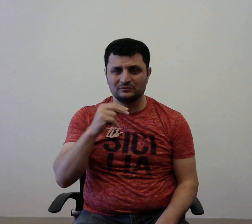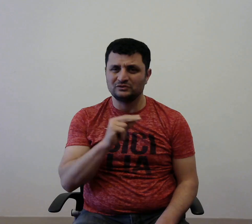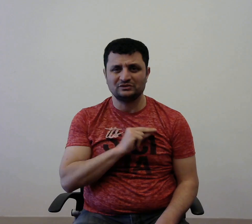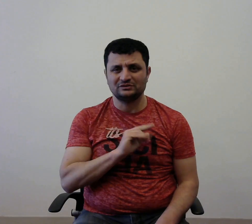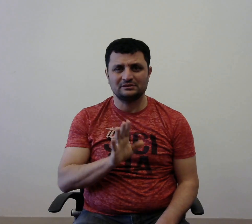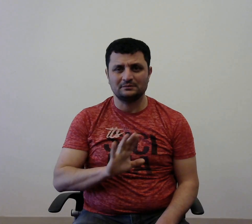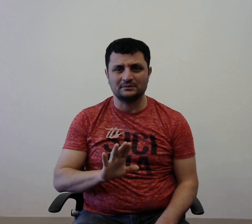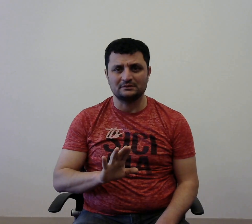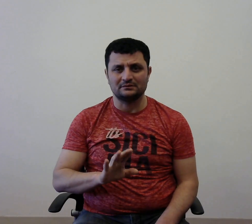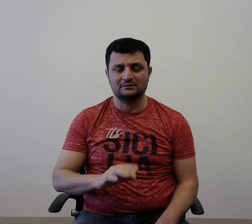işləmir